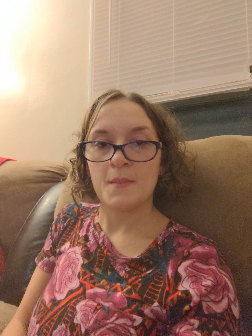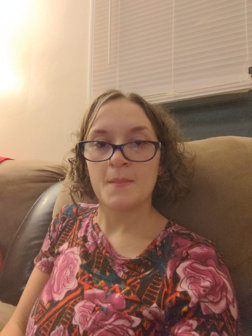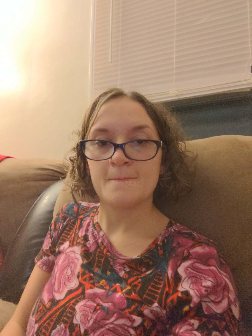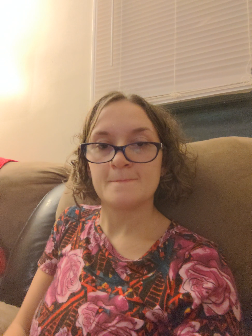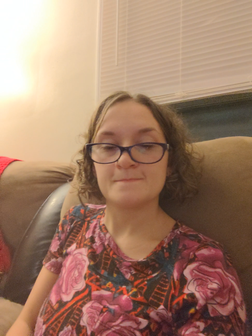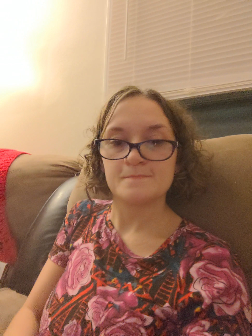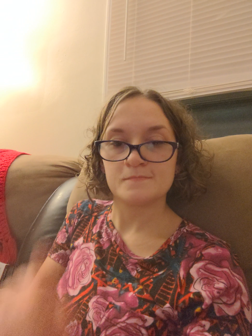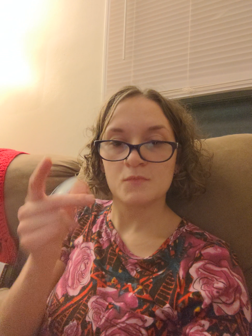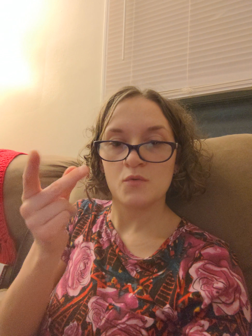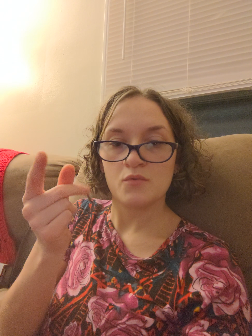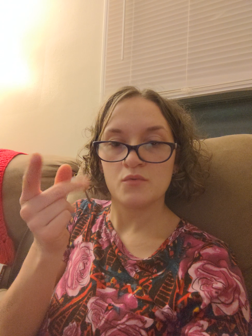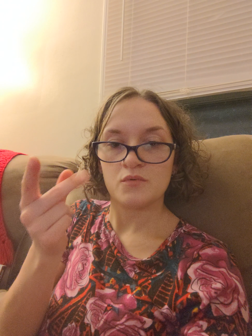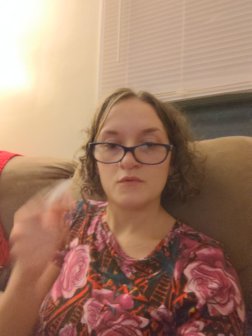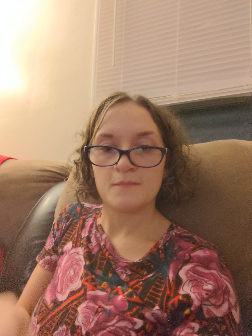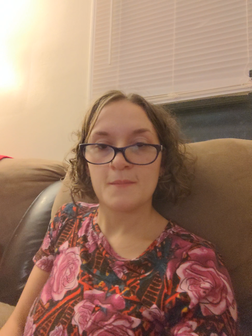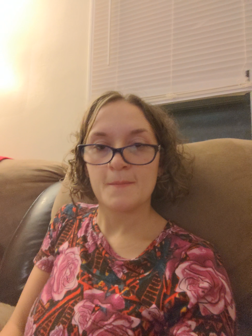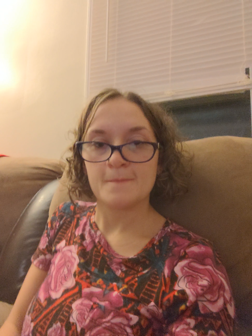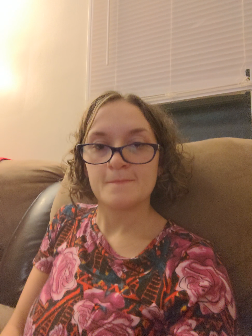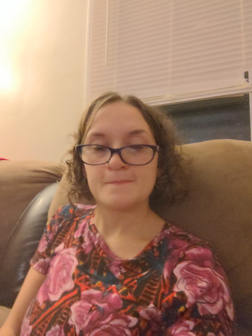dog